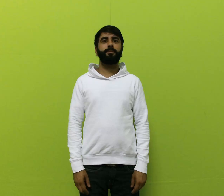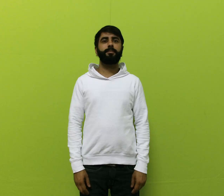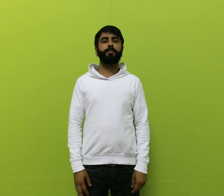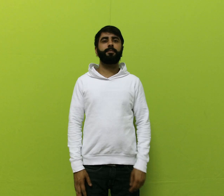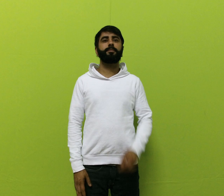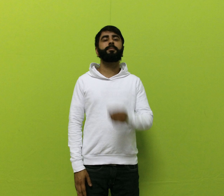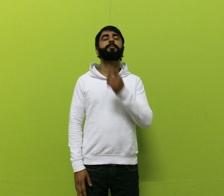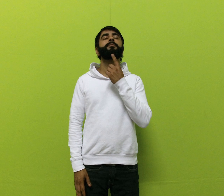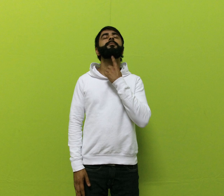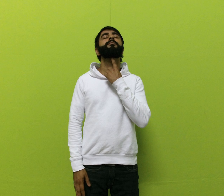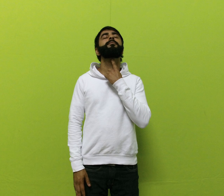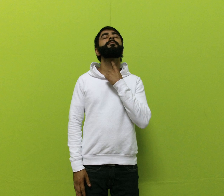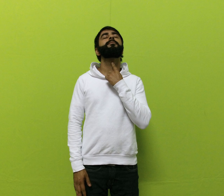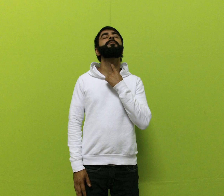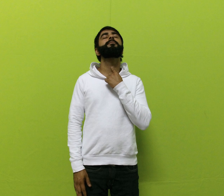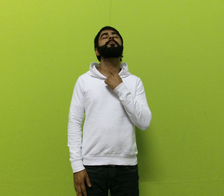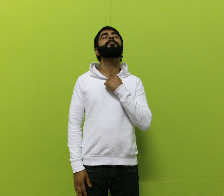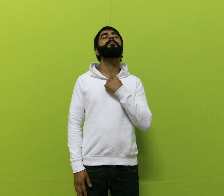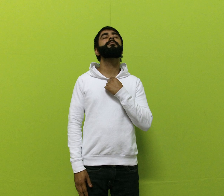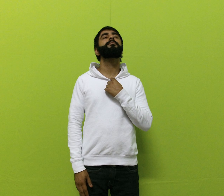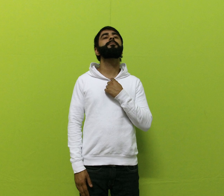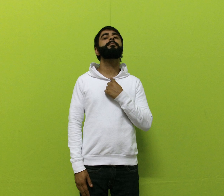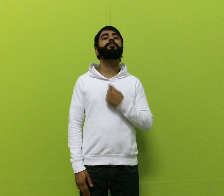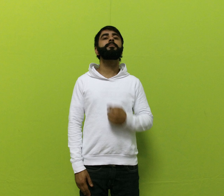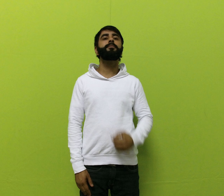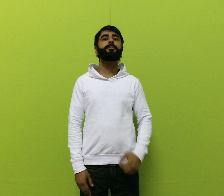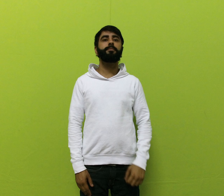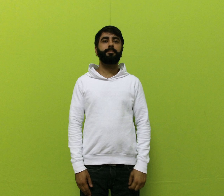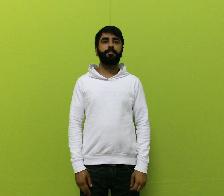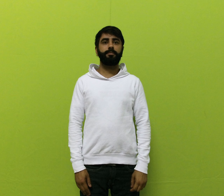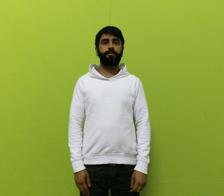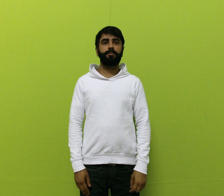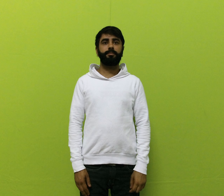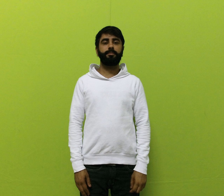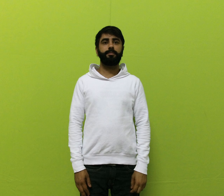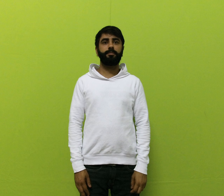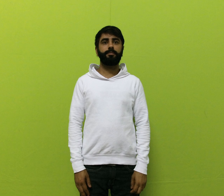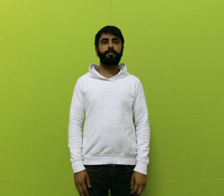vontade